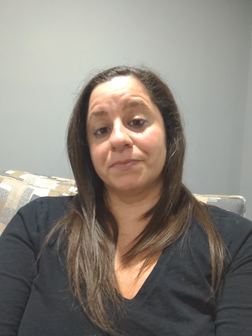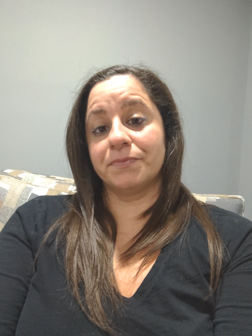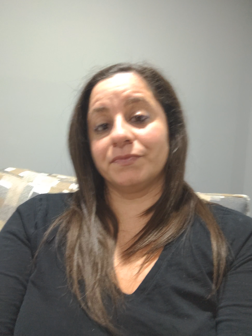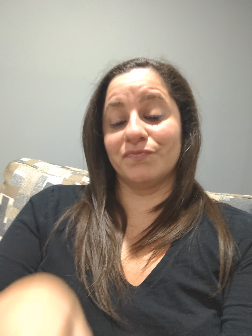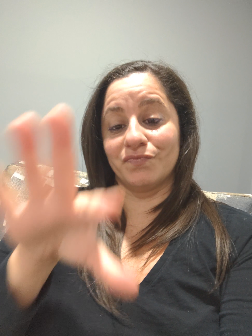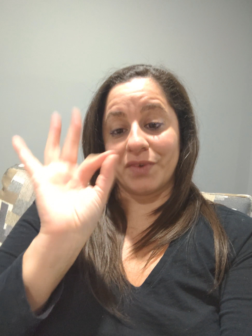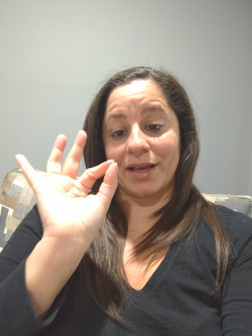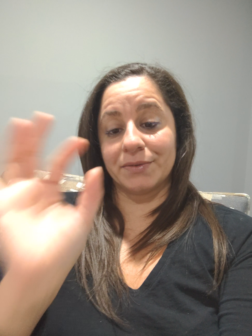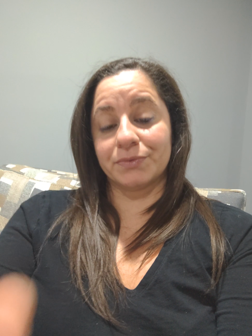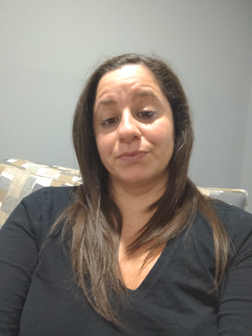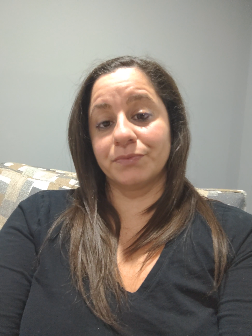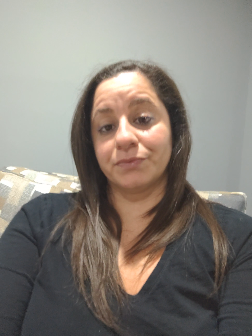find